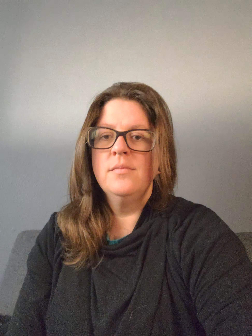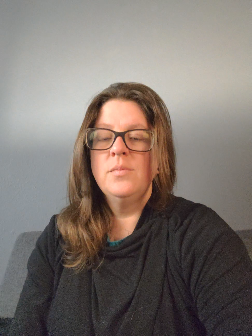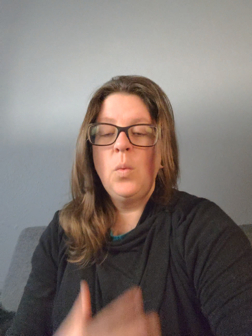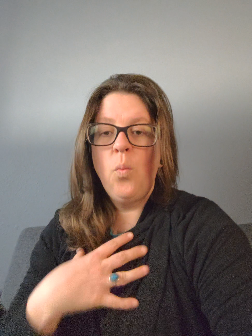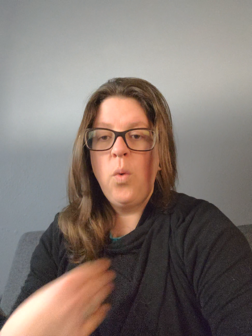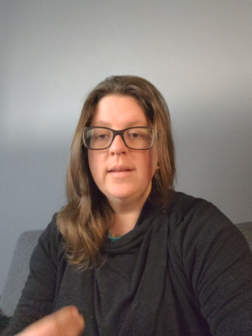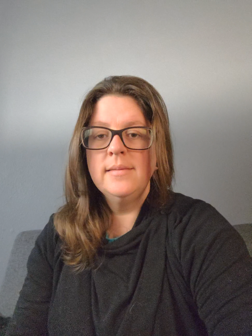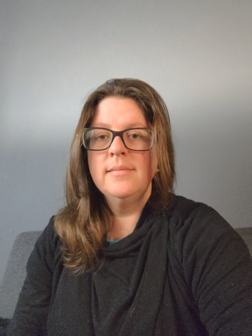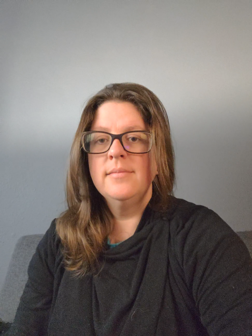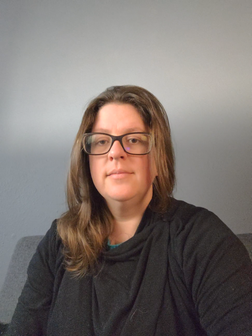white